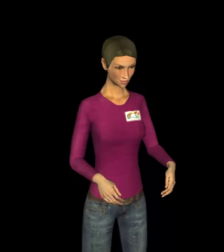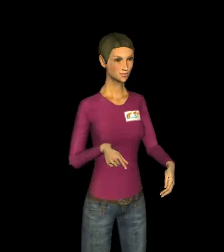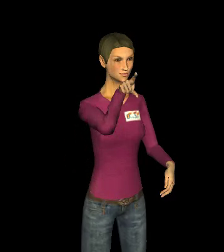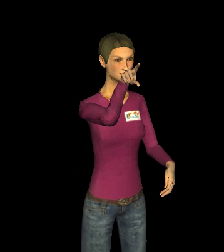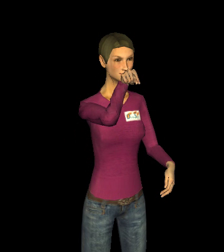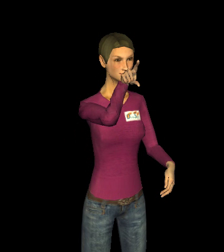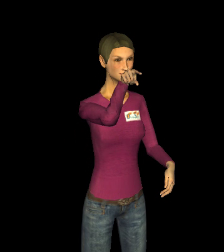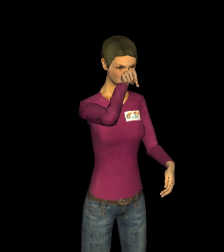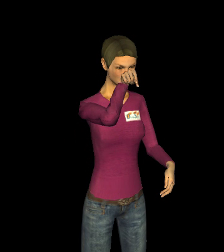عصفور